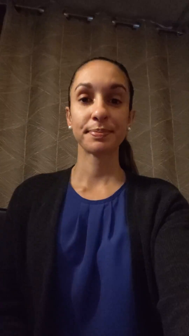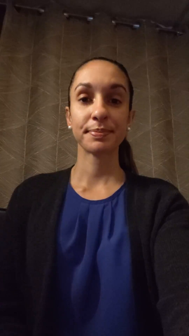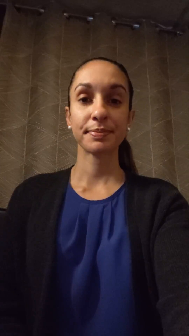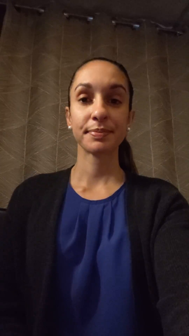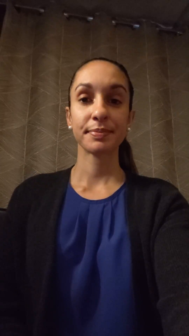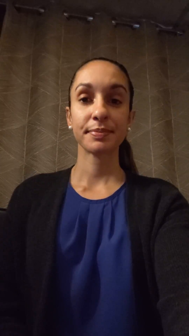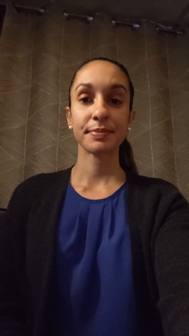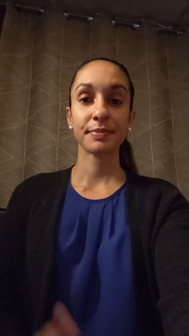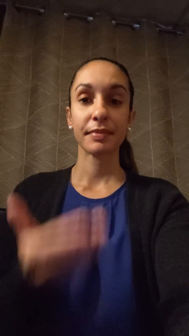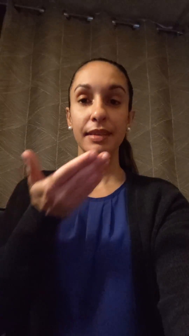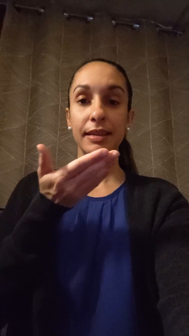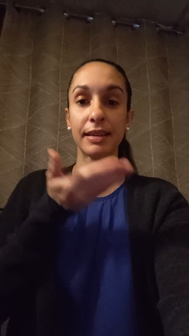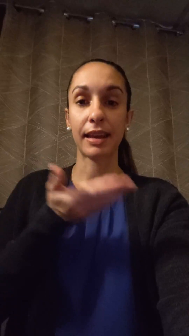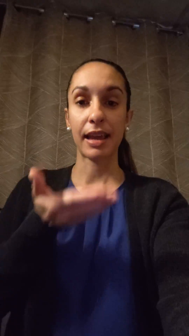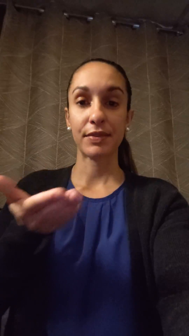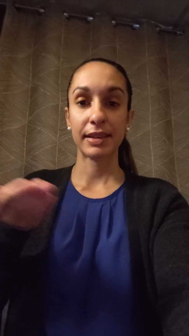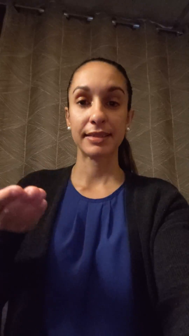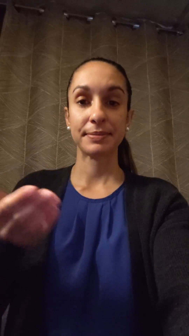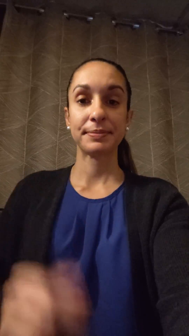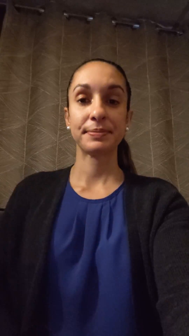carry